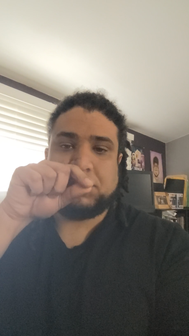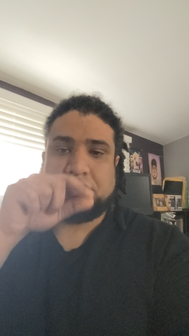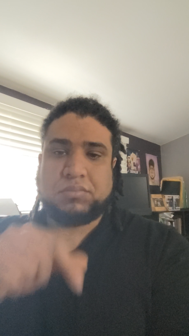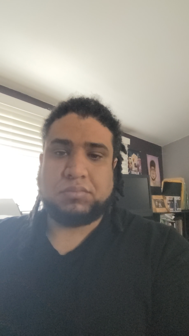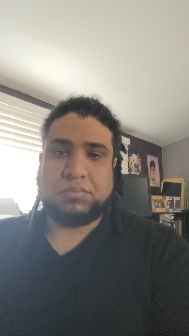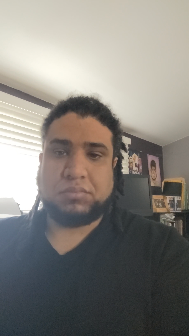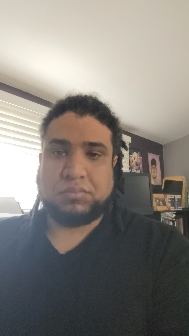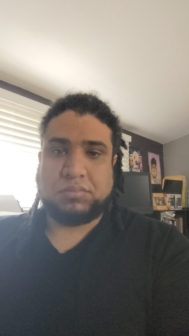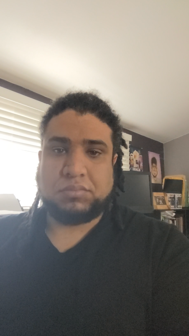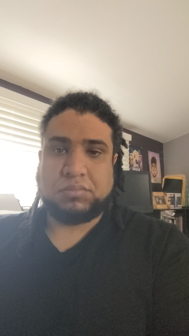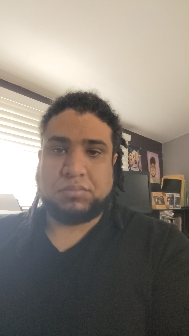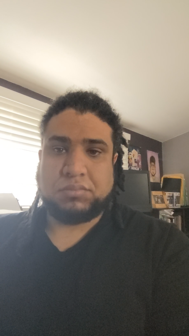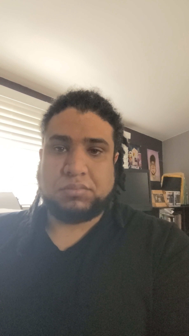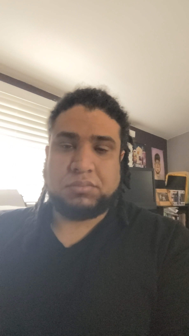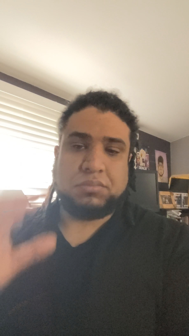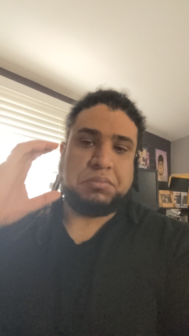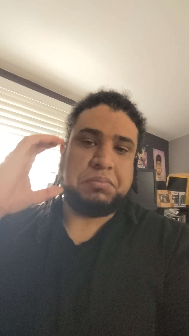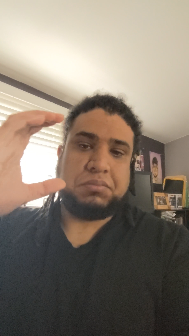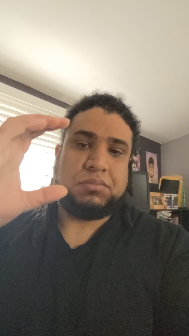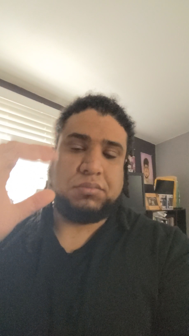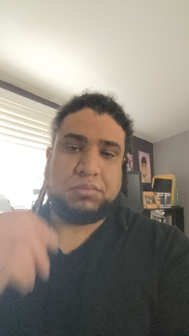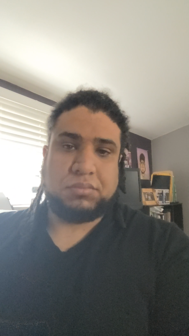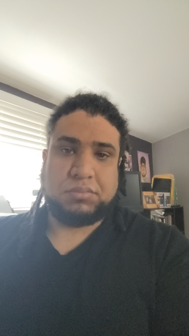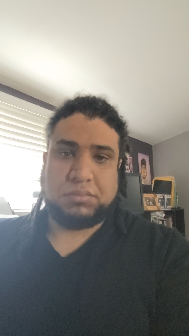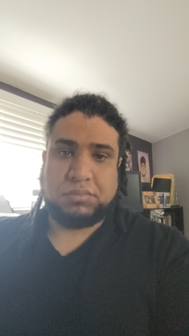bus